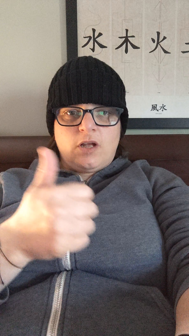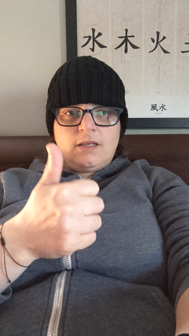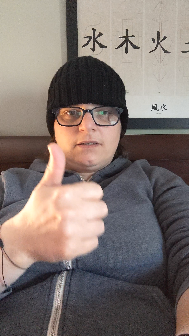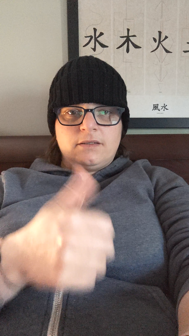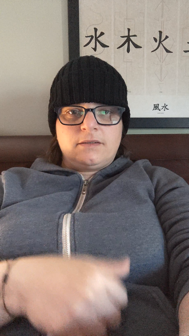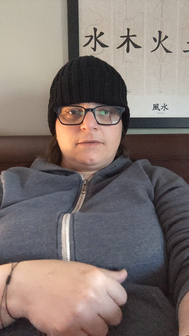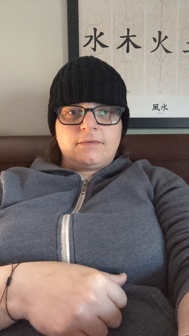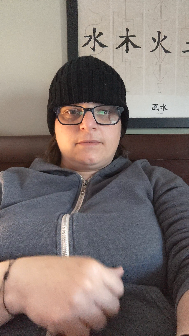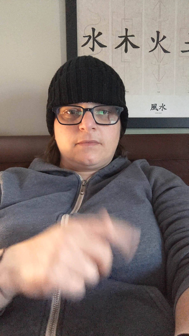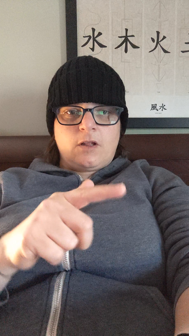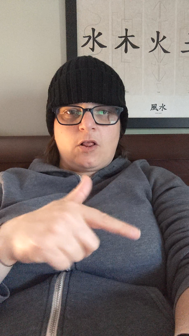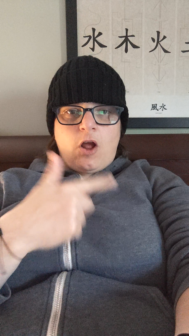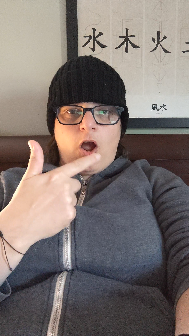long